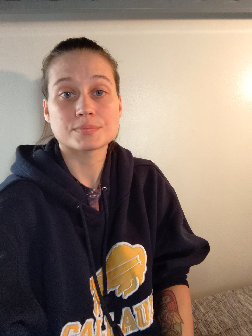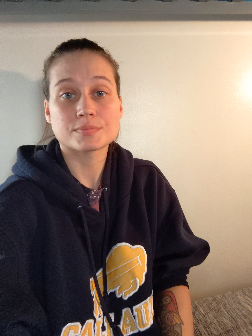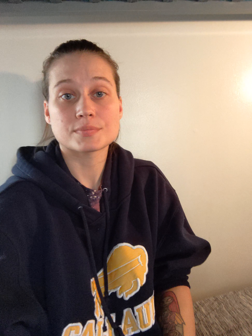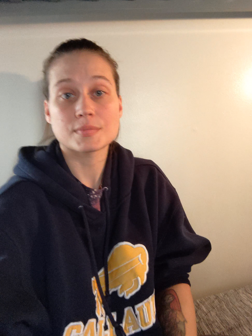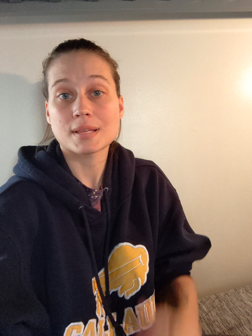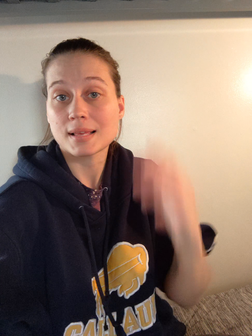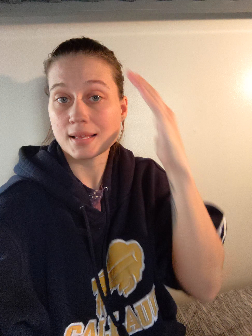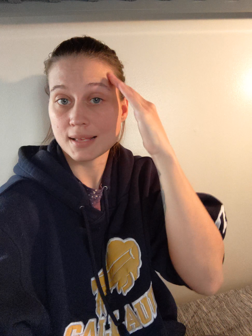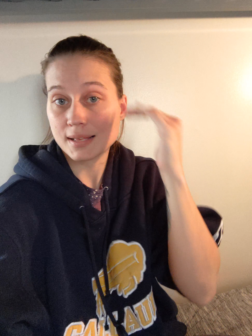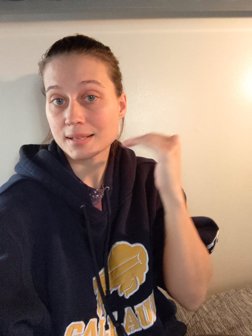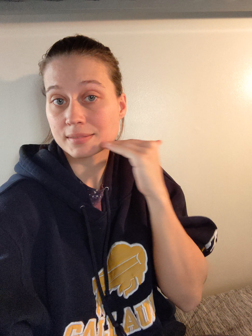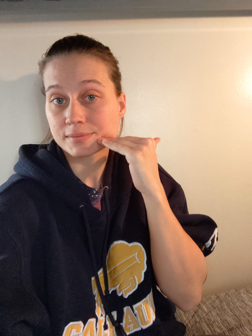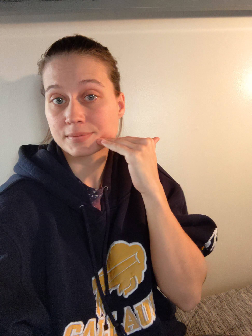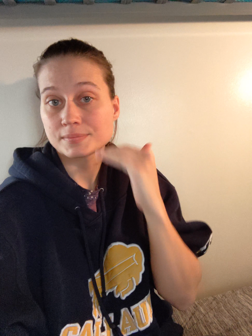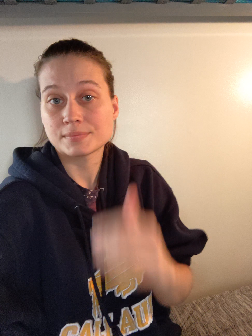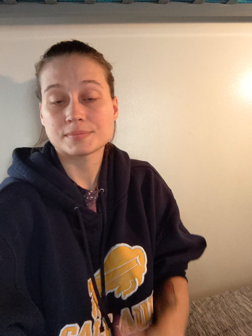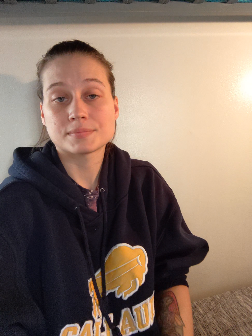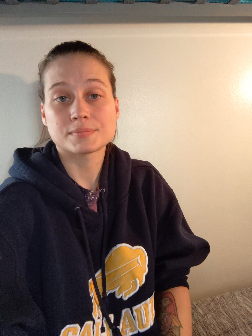head